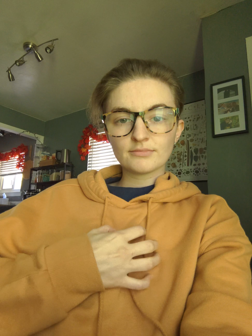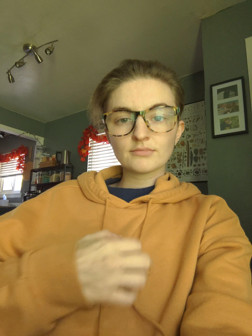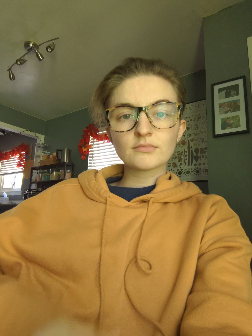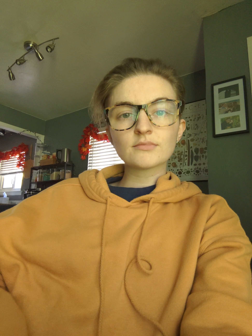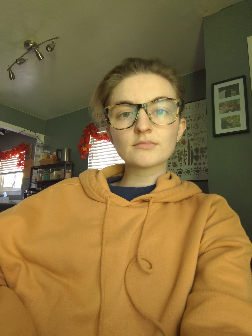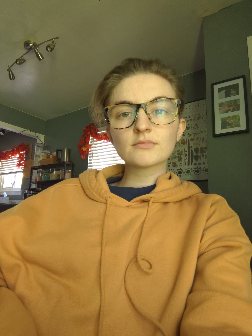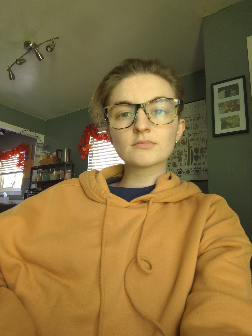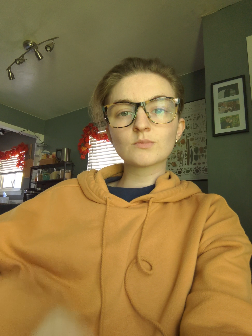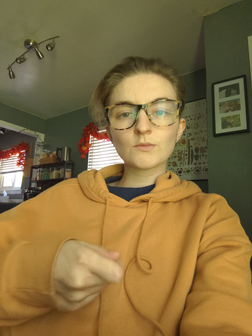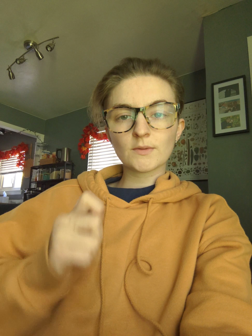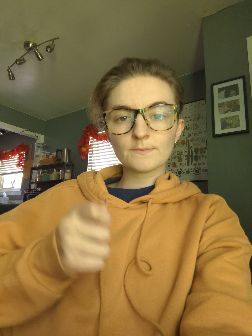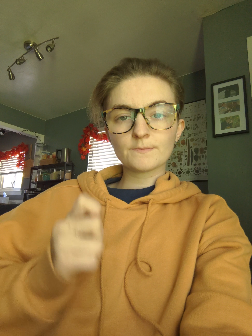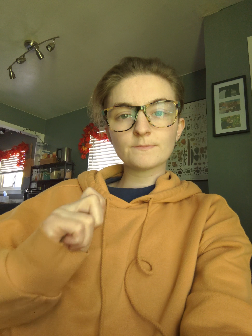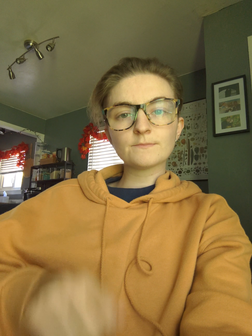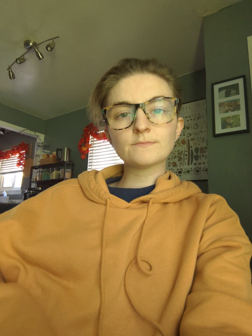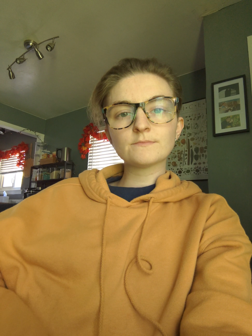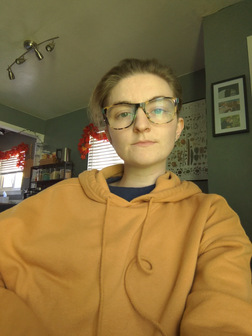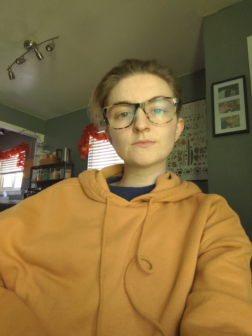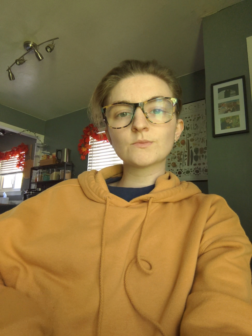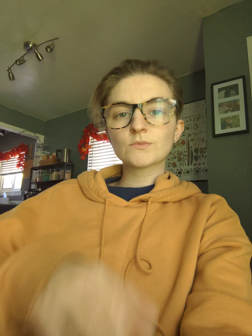shovel